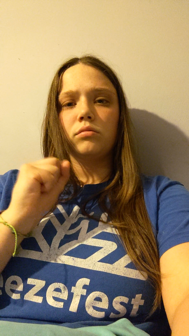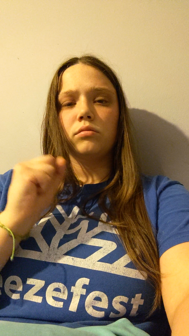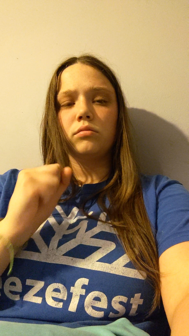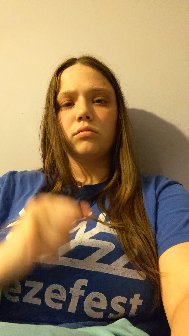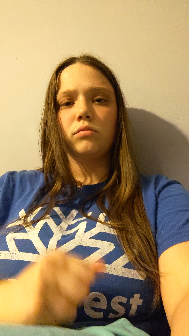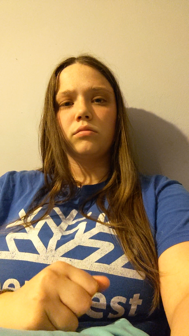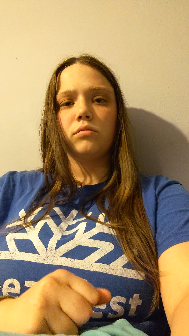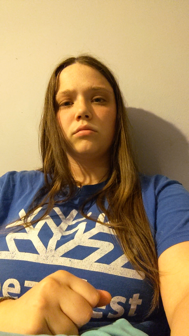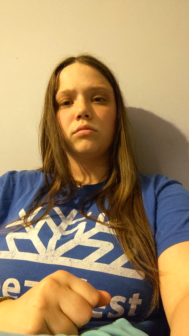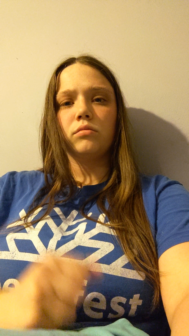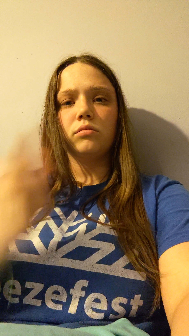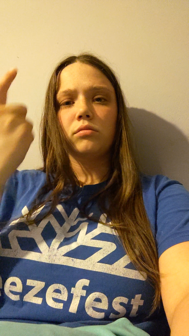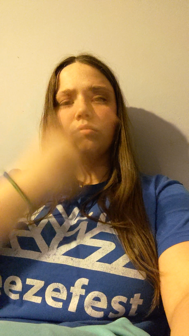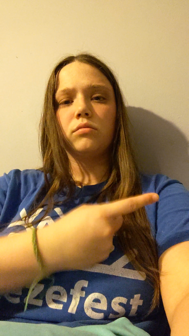day